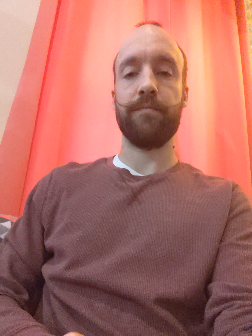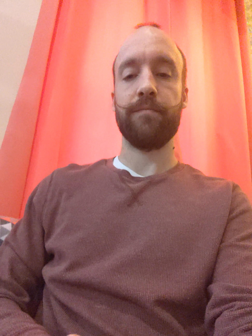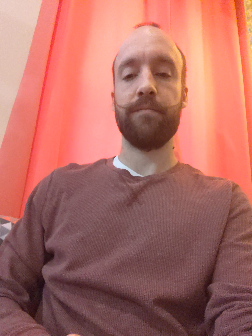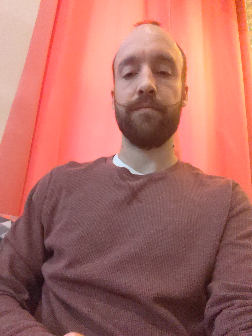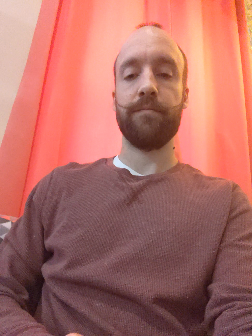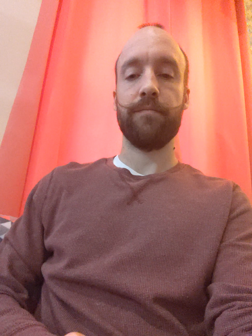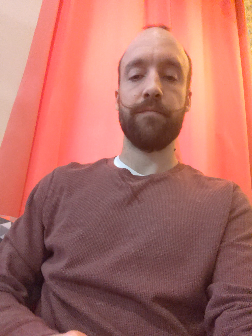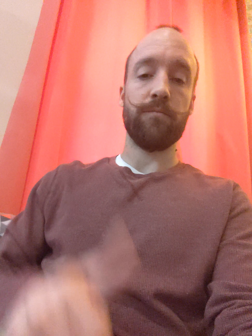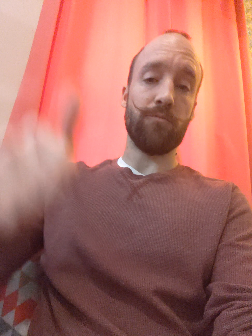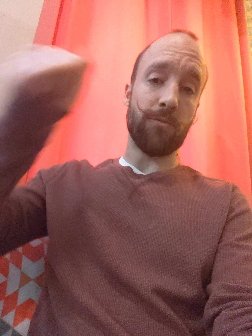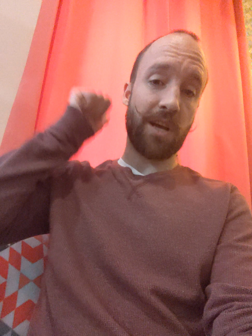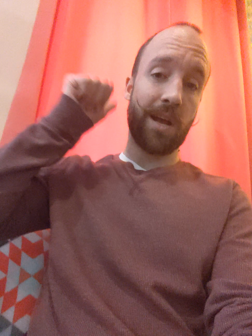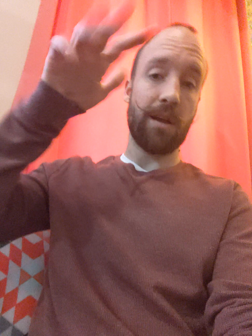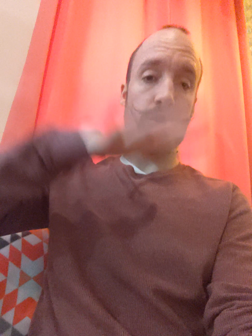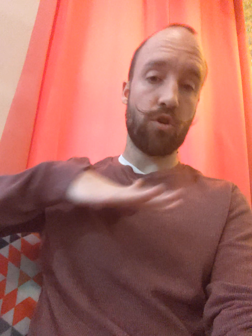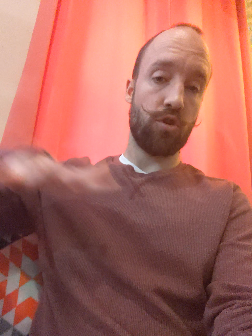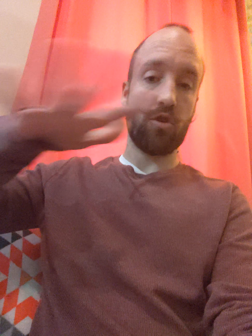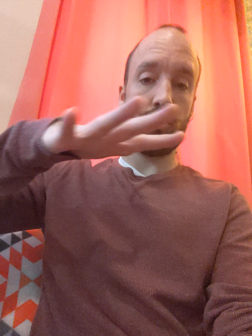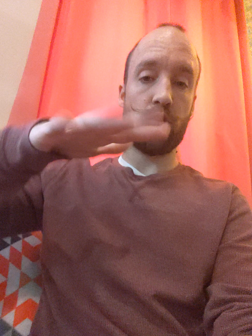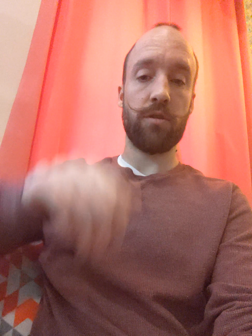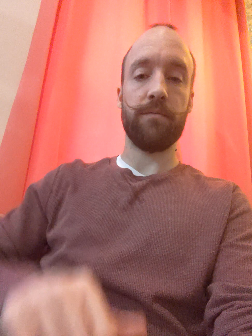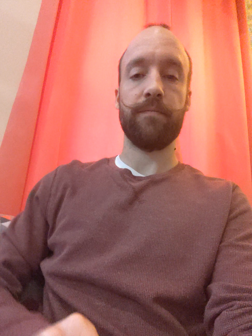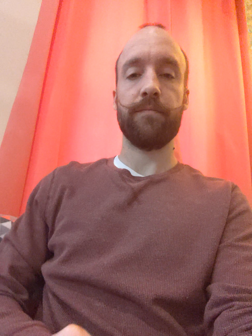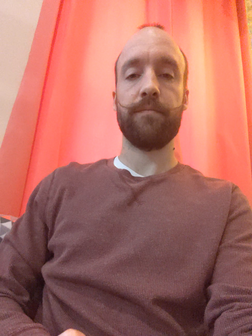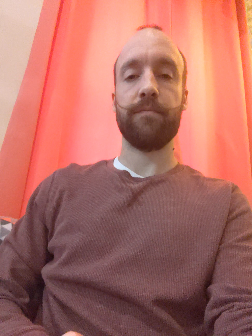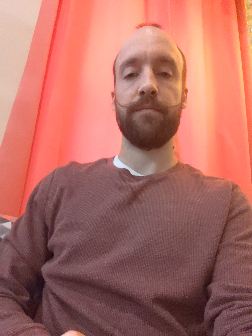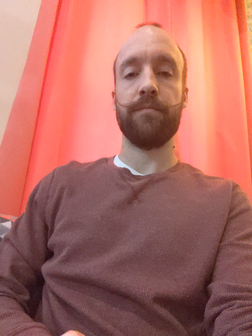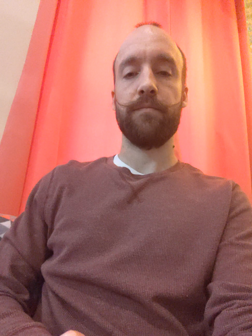backyard